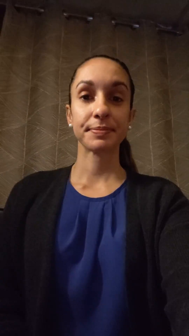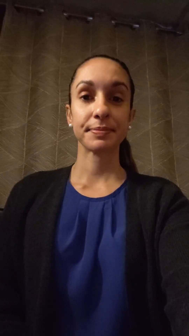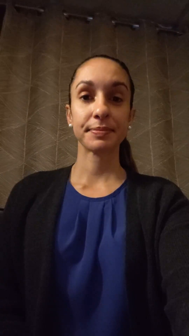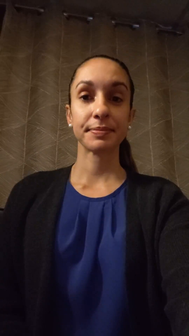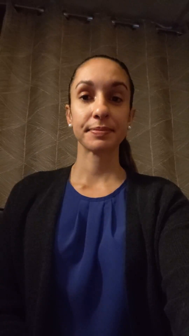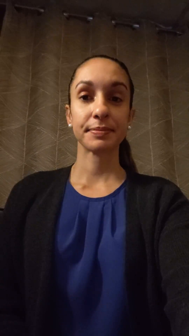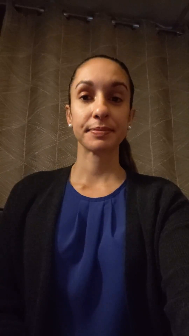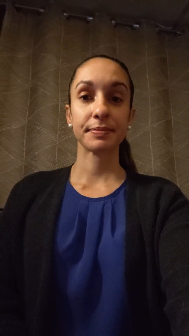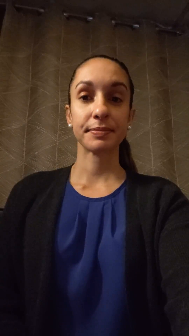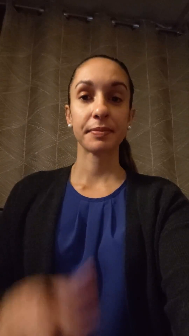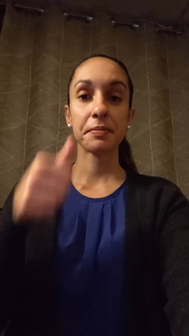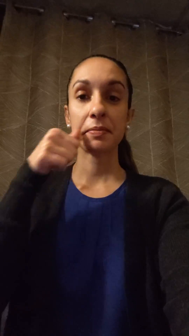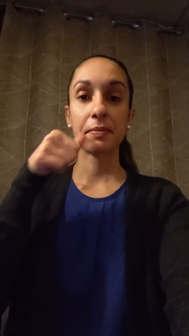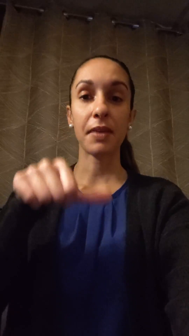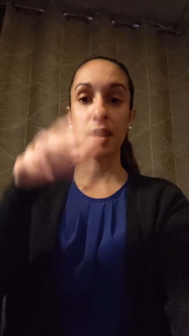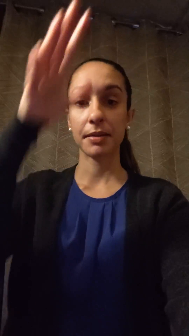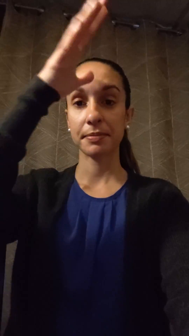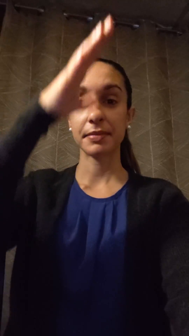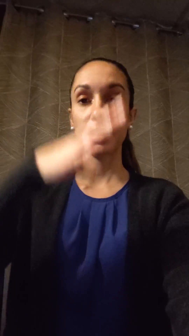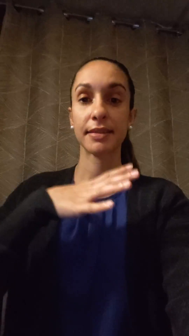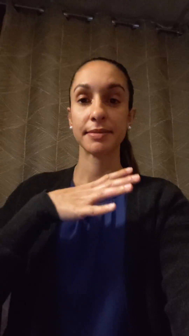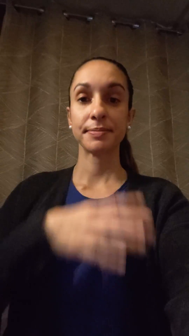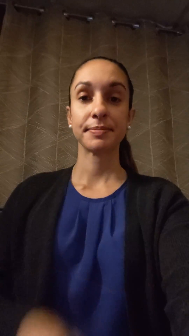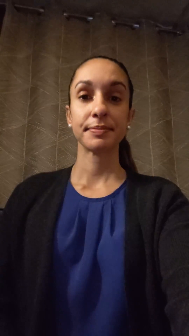mailman